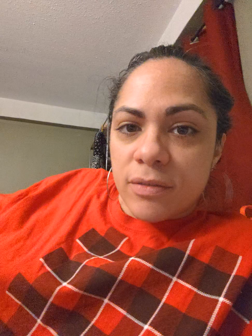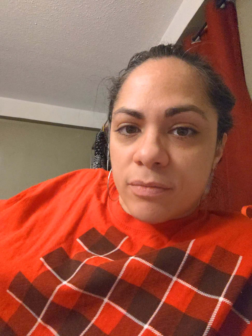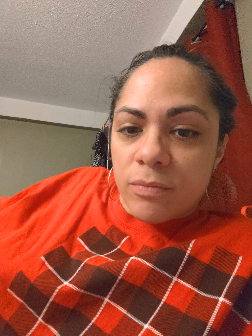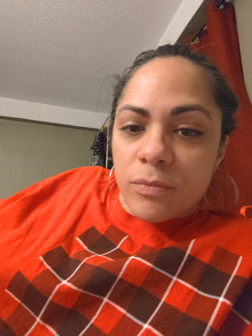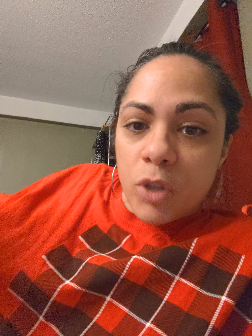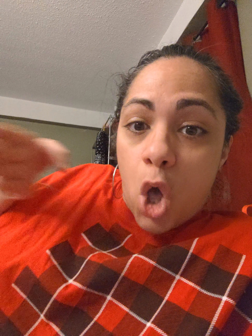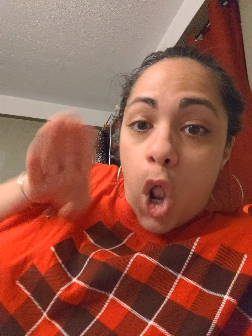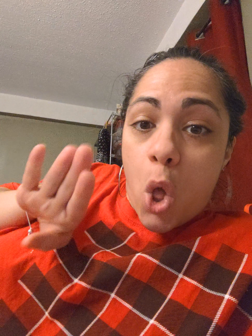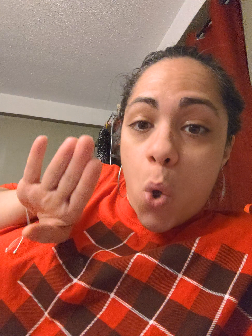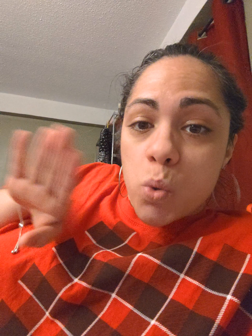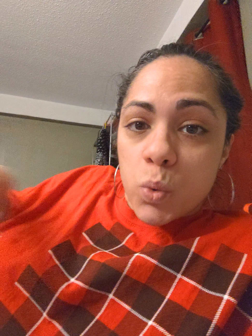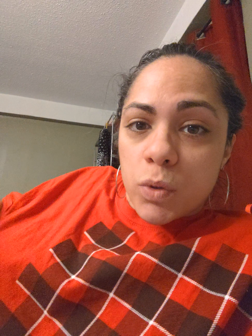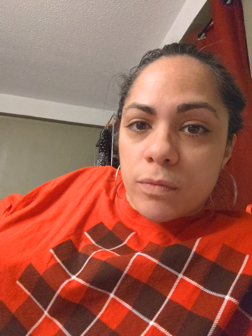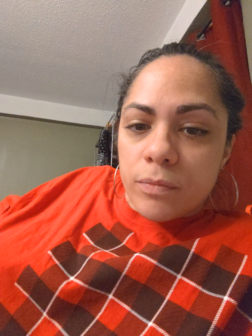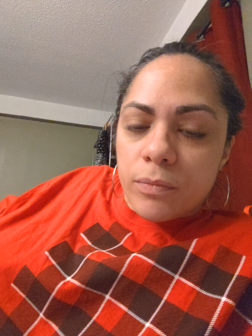close